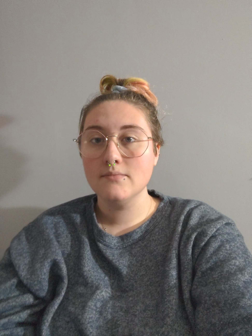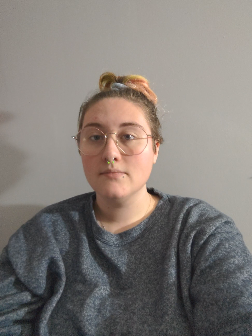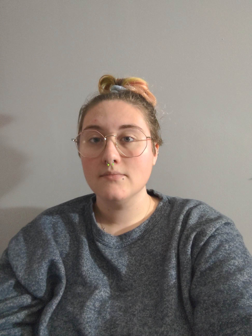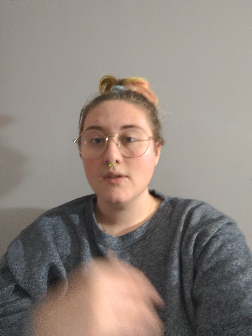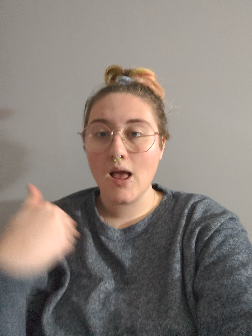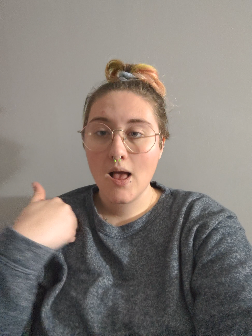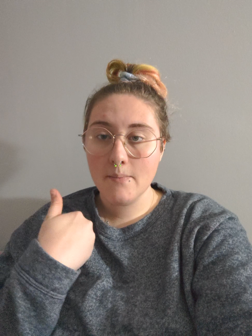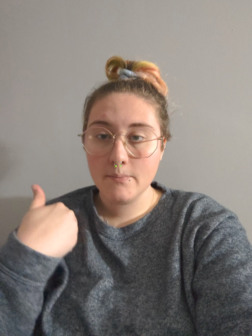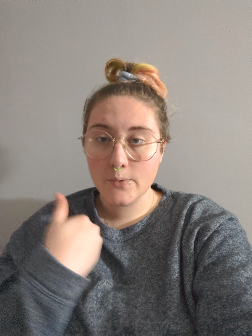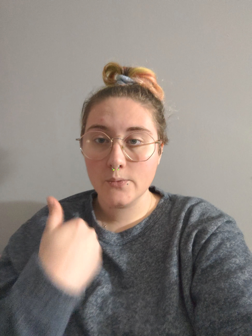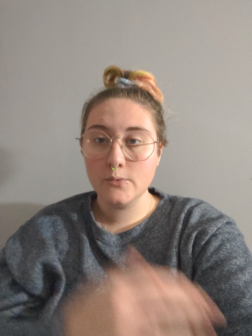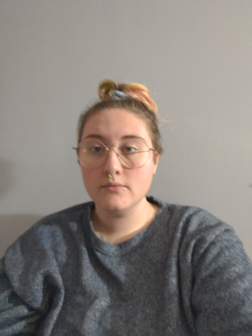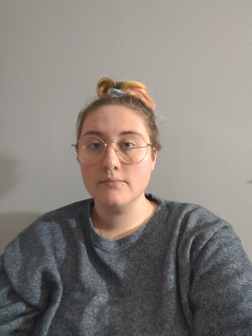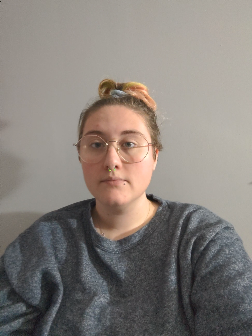animal